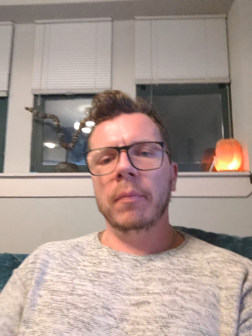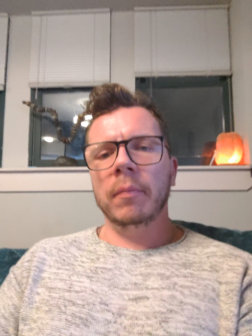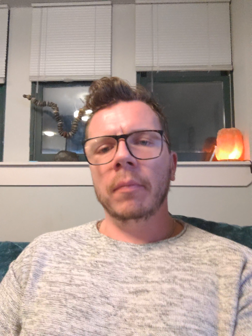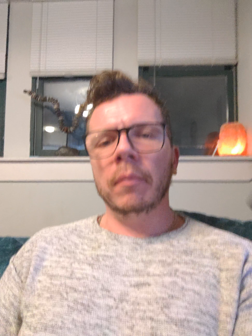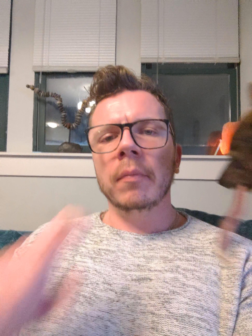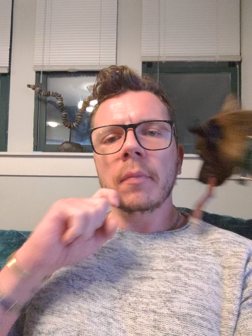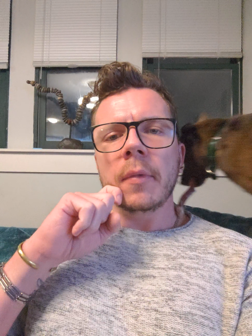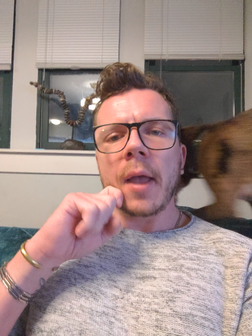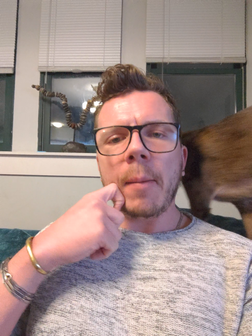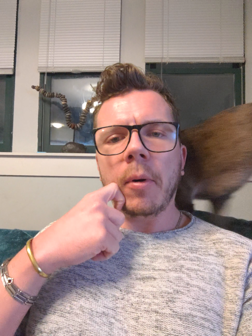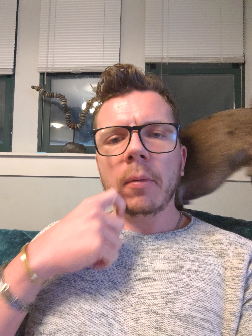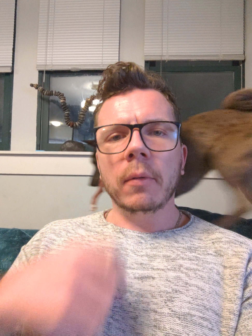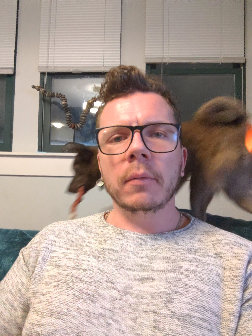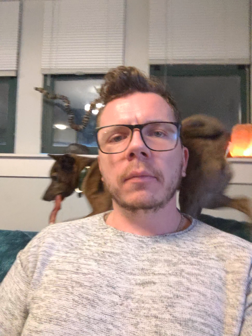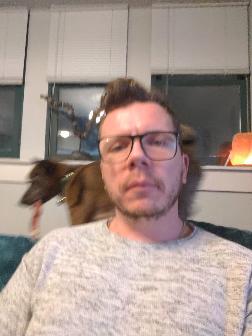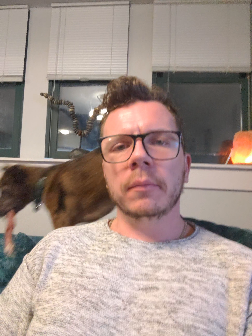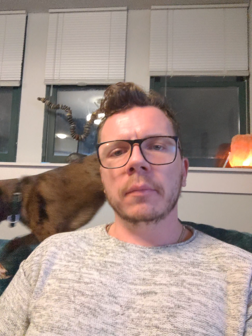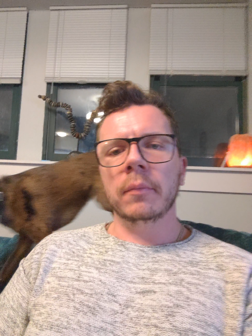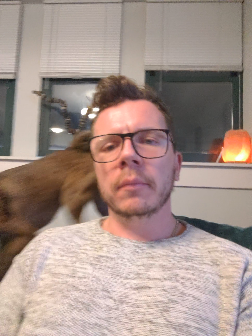apple